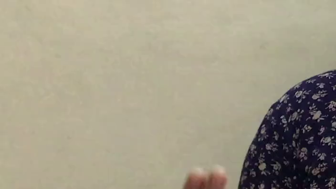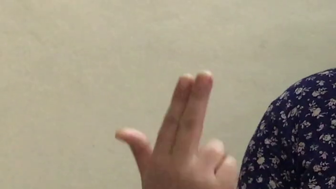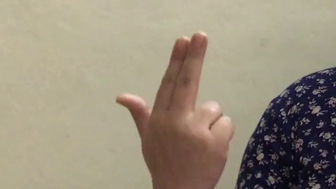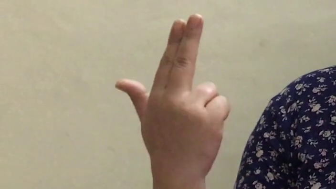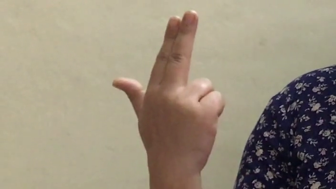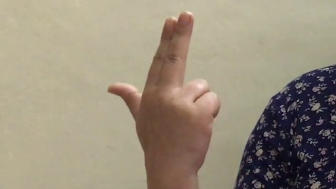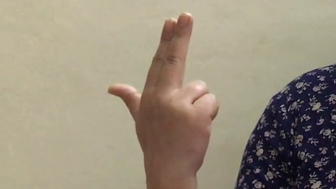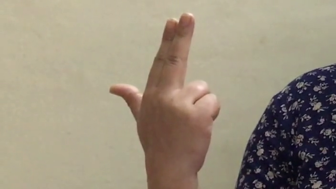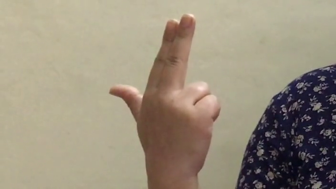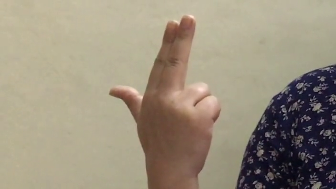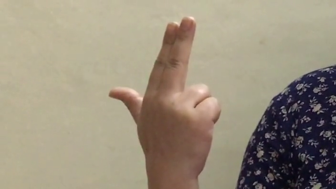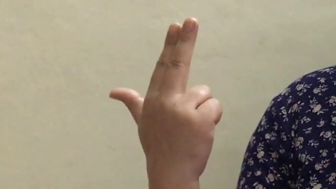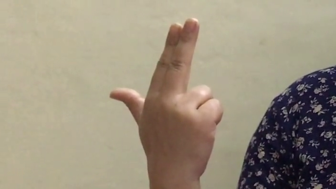ई